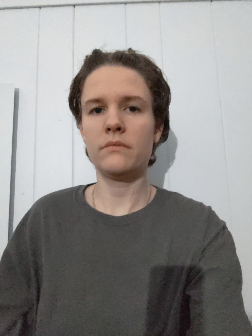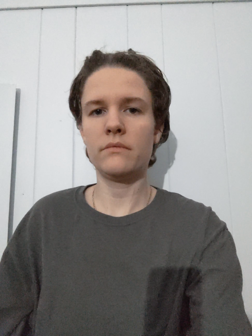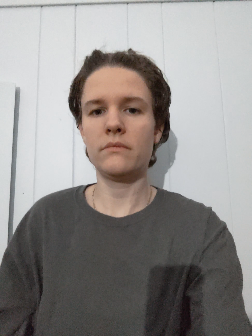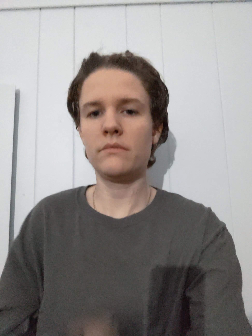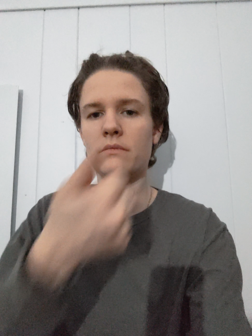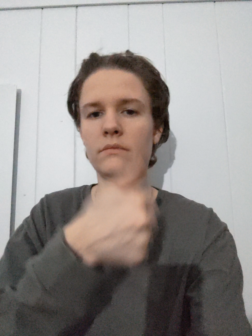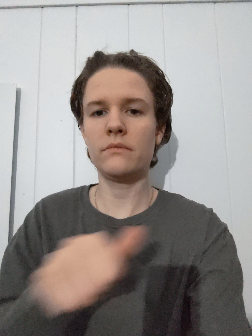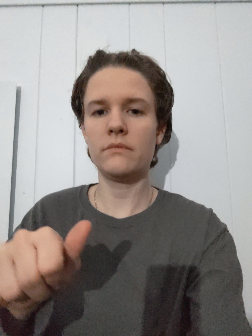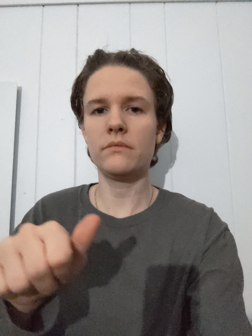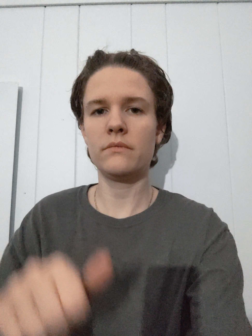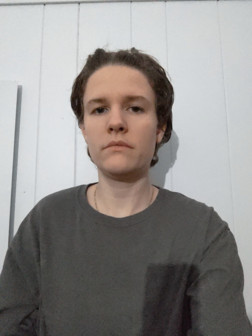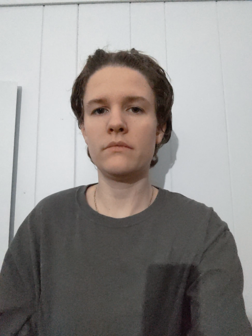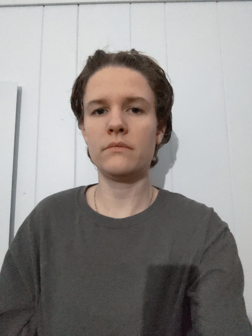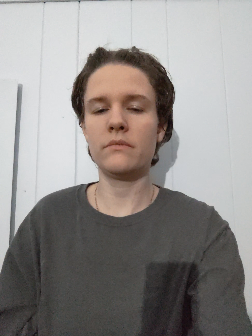any